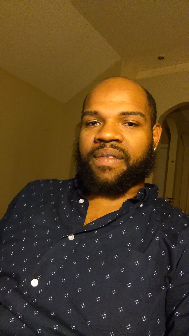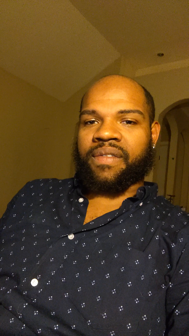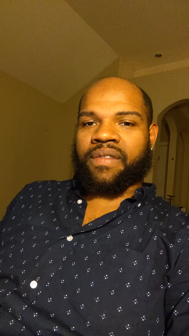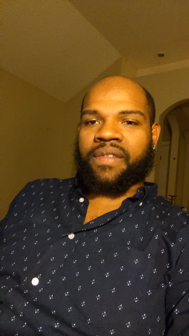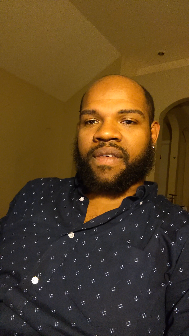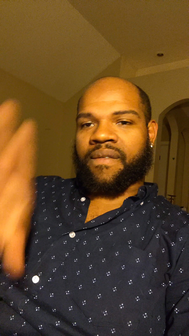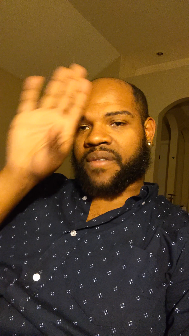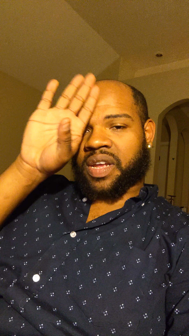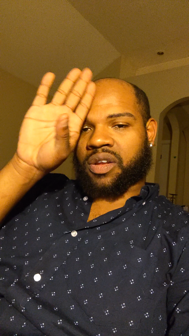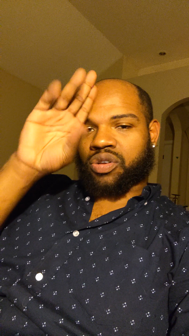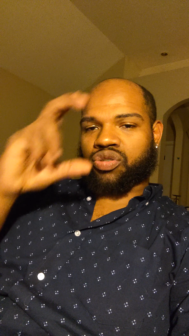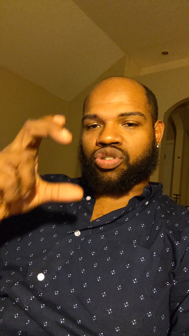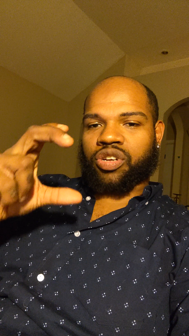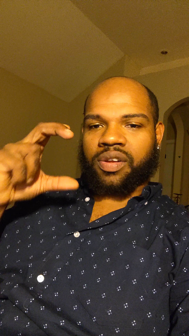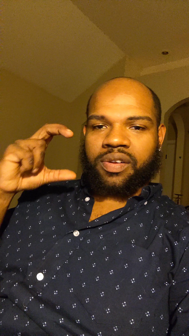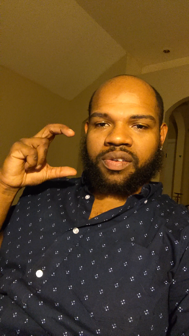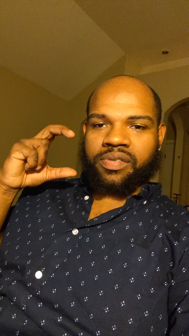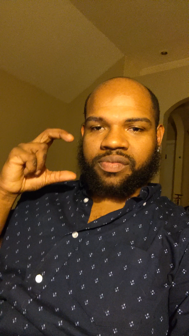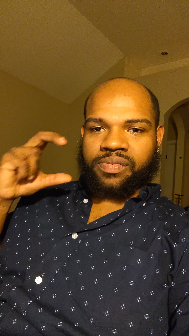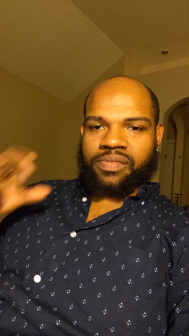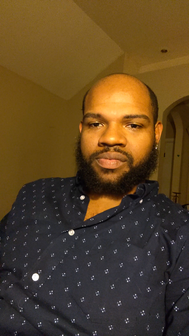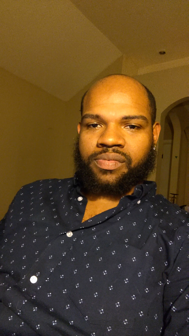fire truck